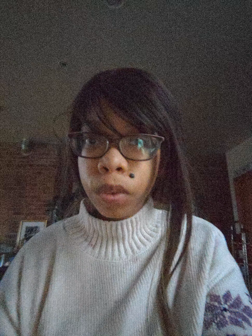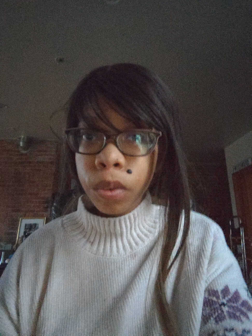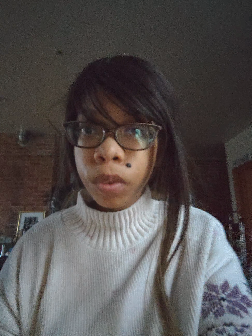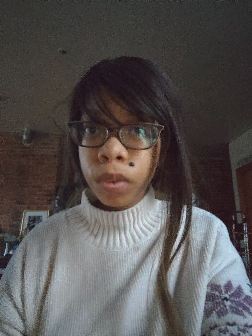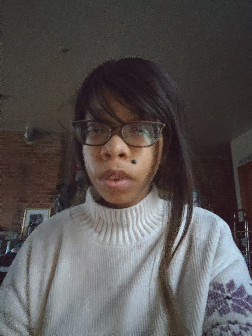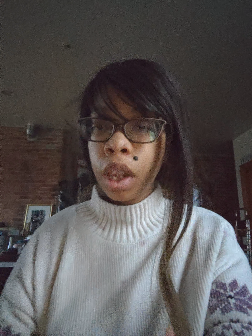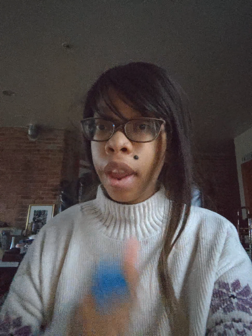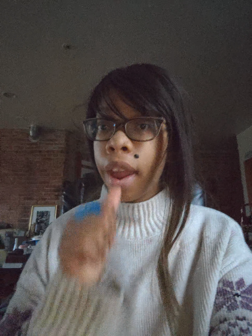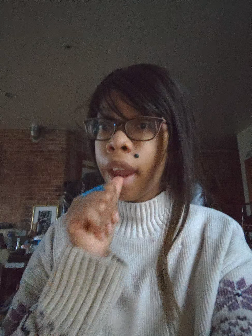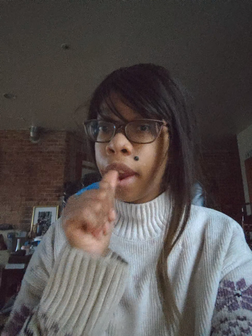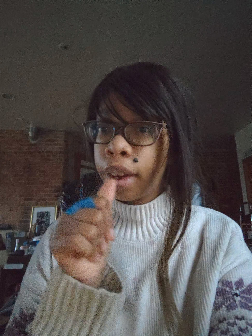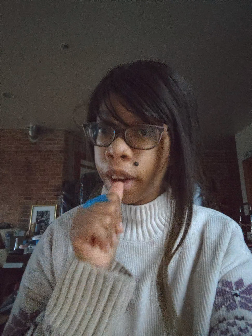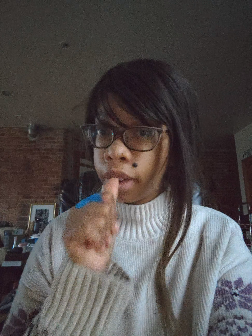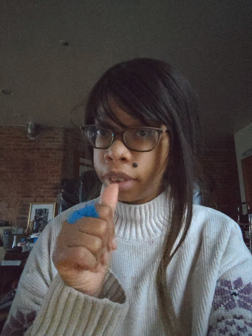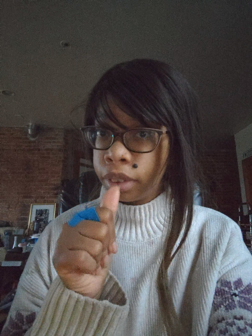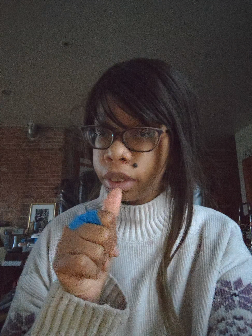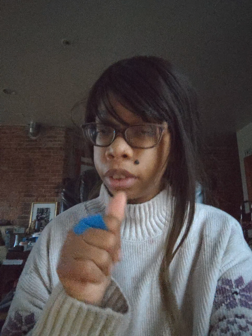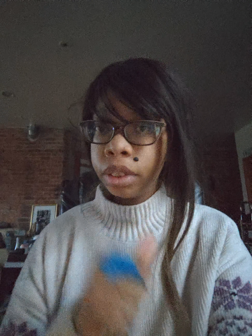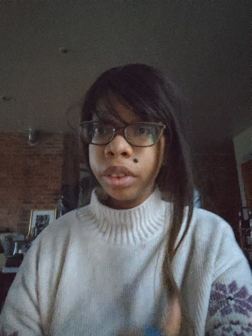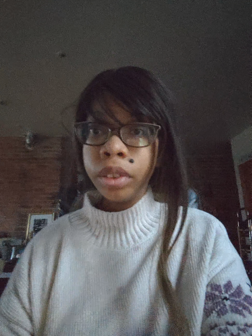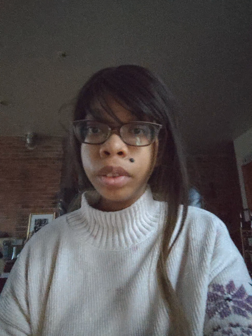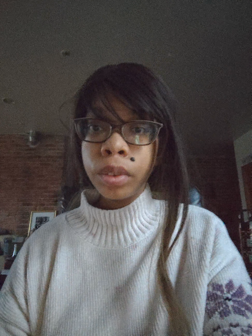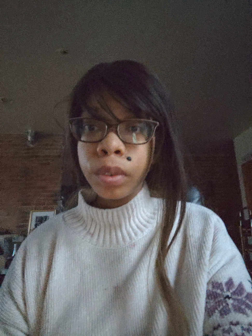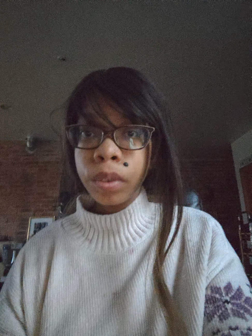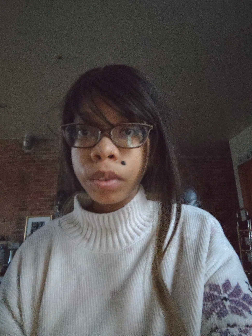nuts